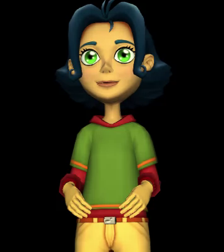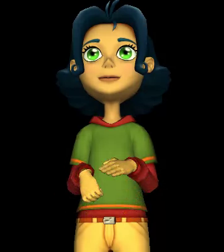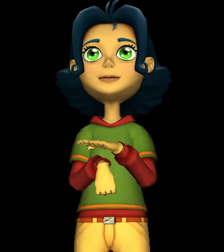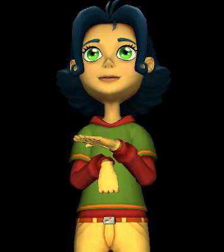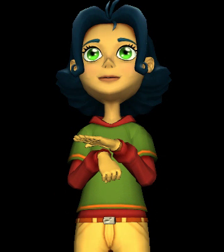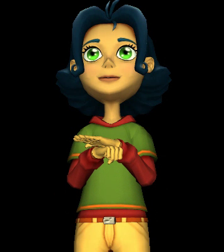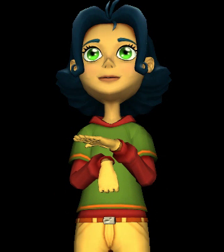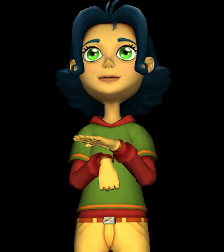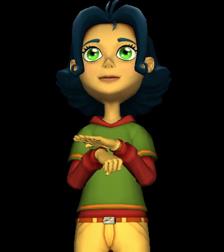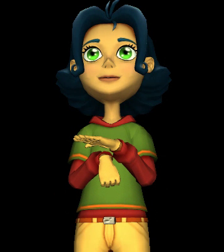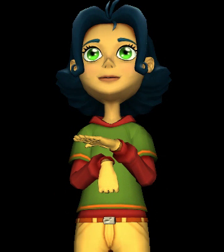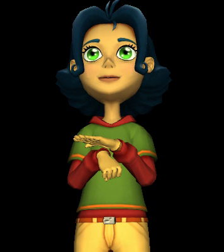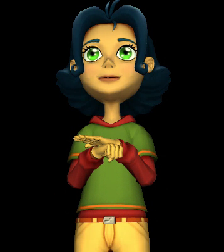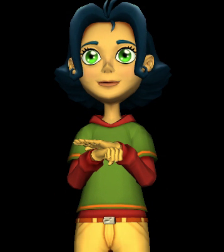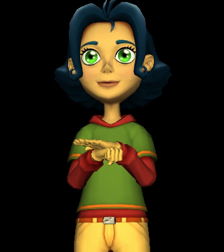كرة القدم